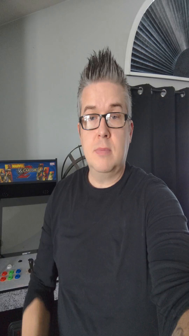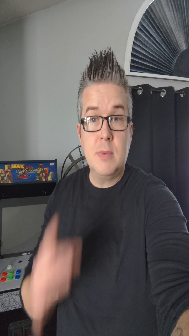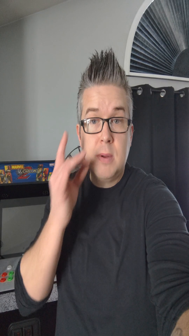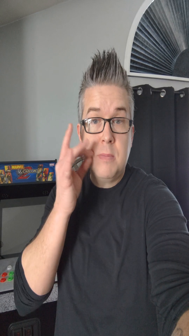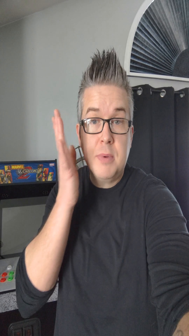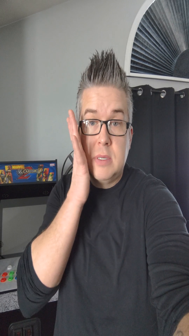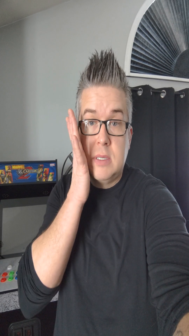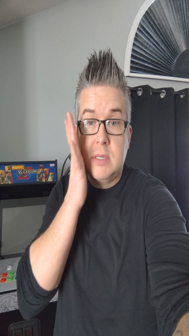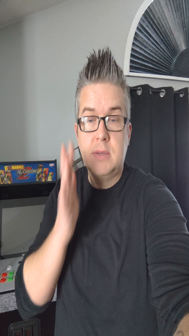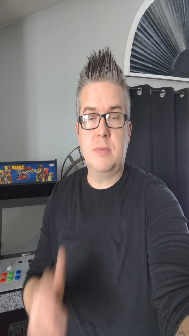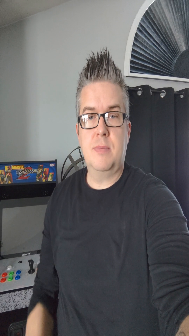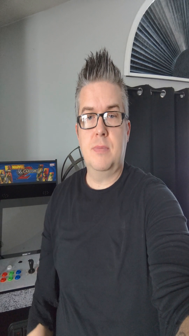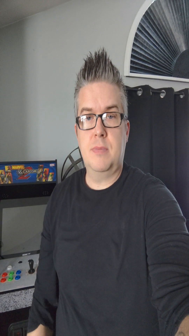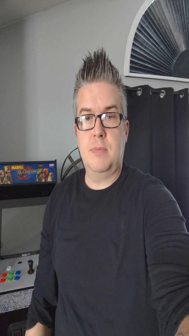bee